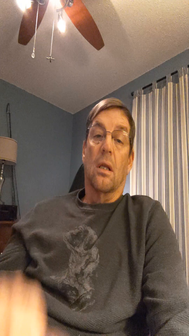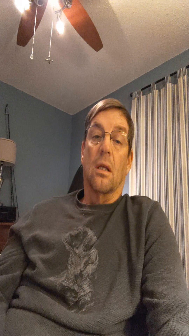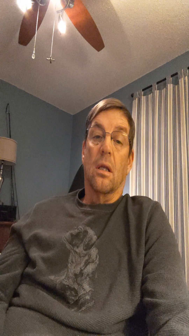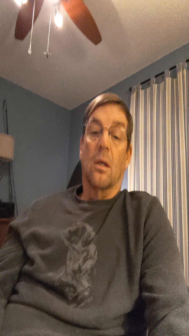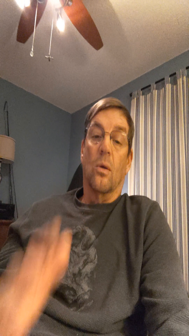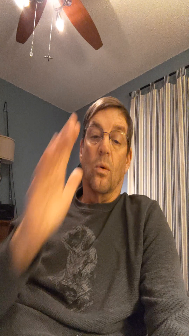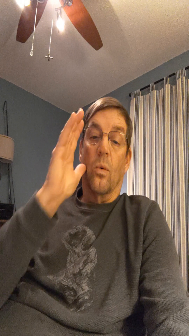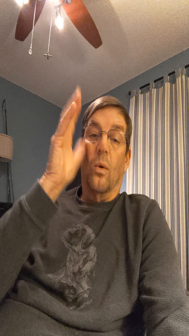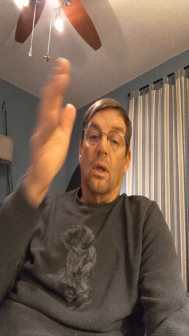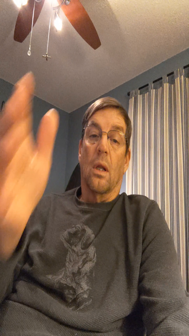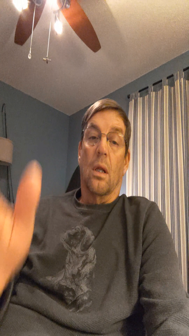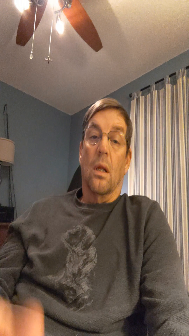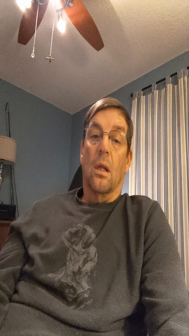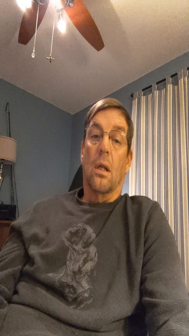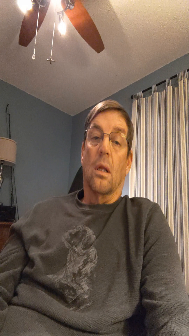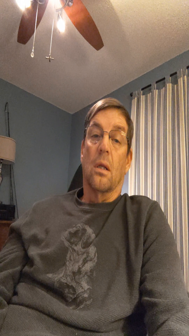will